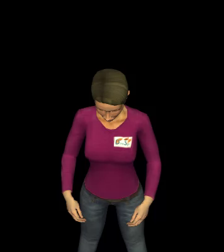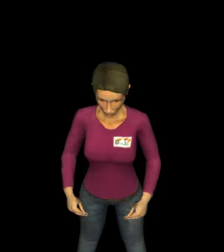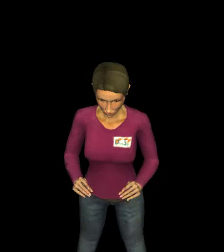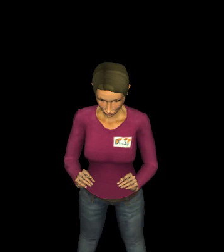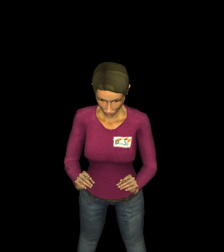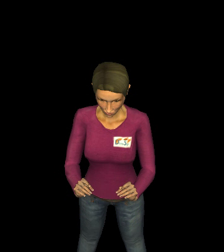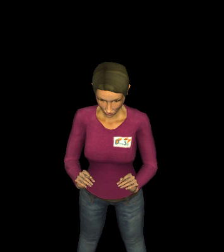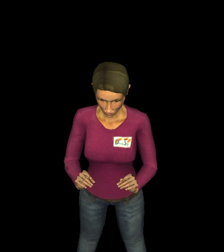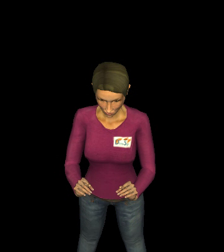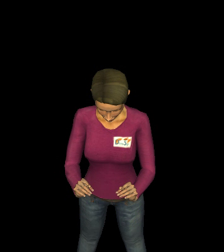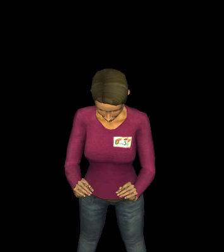يتعلم